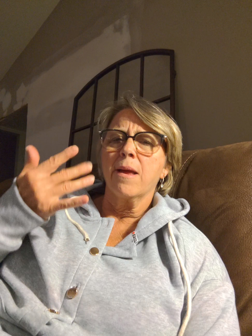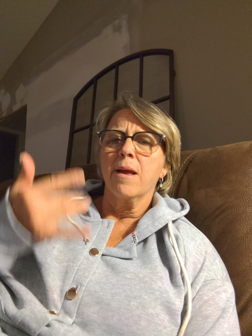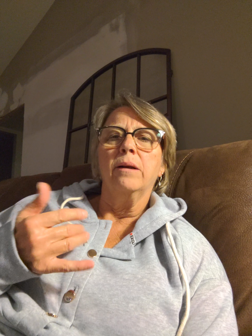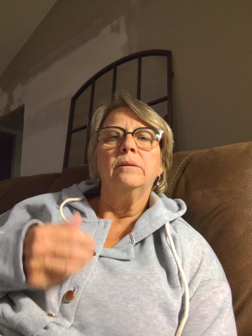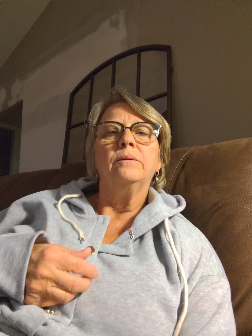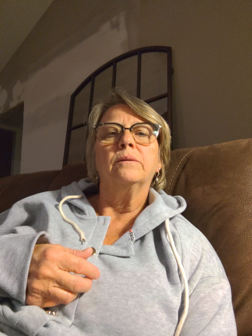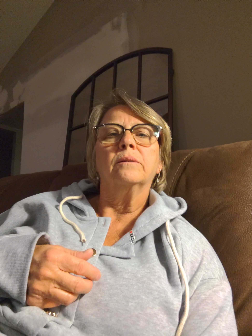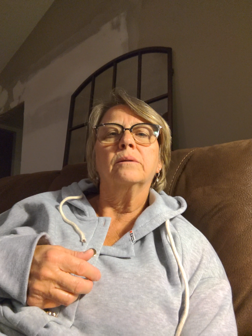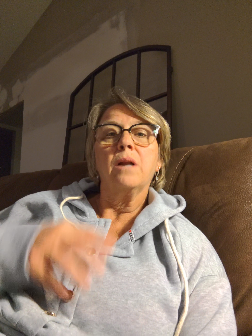wait